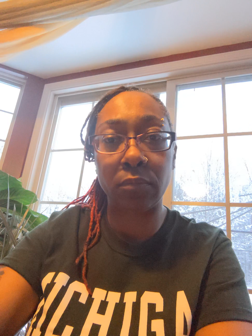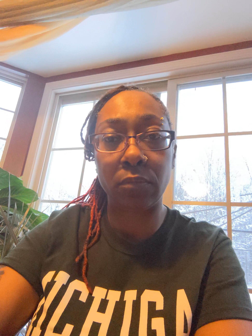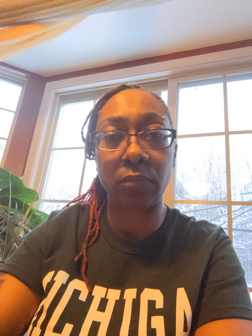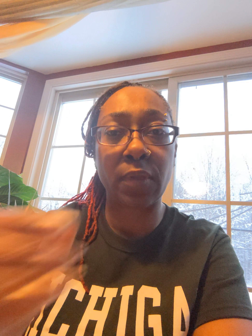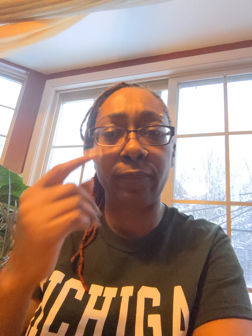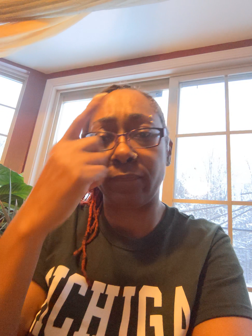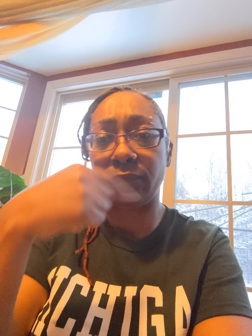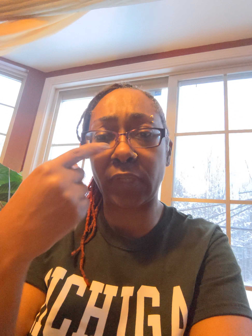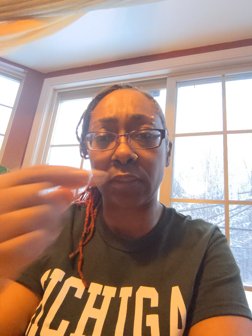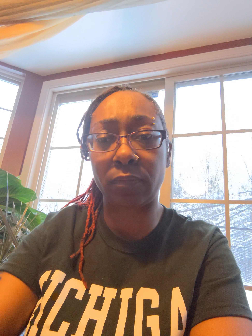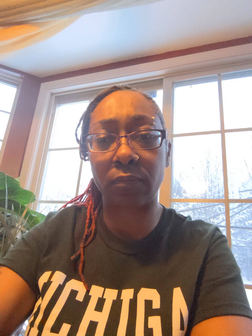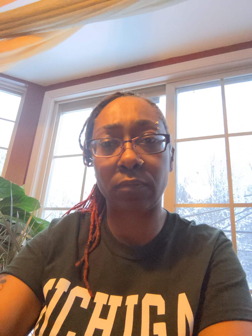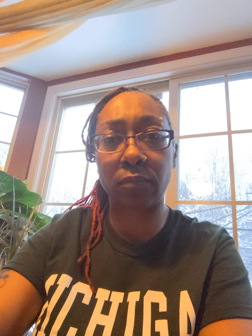face